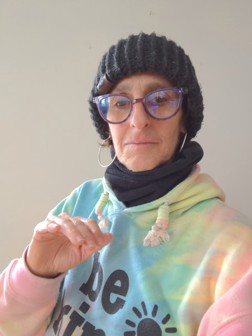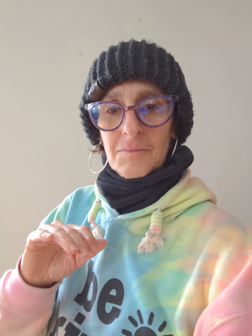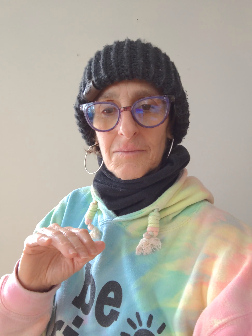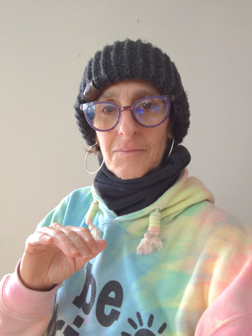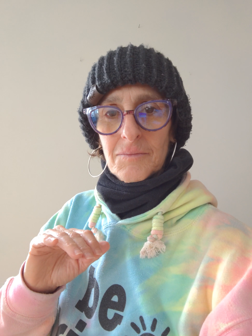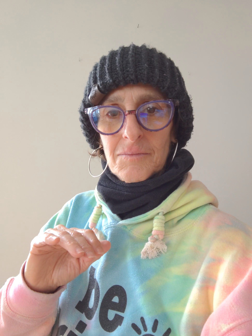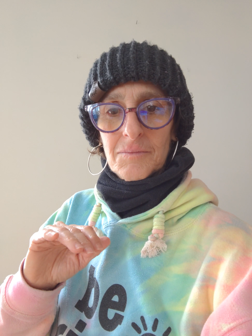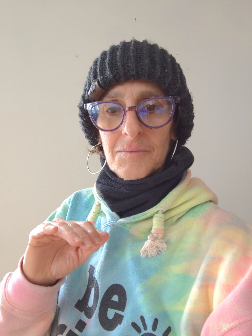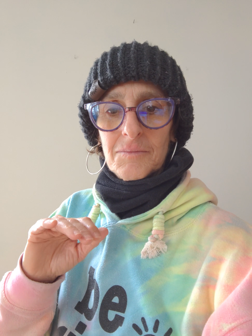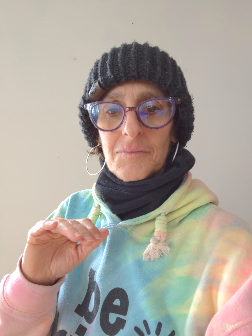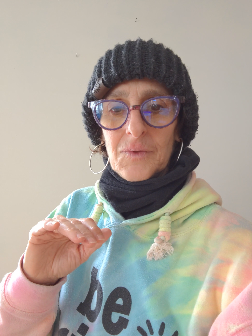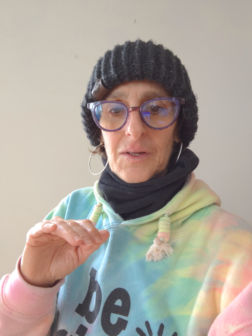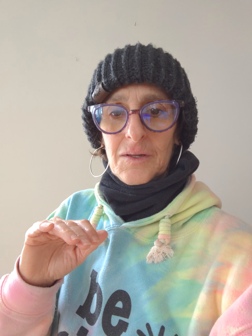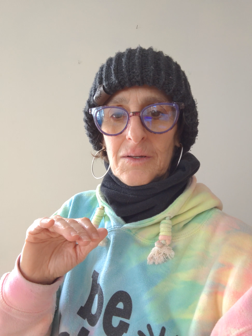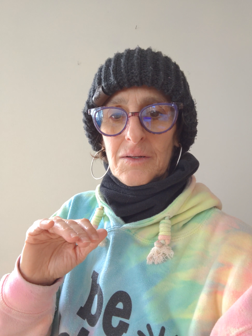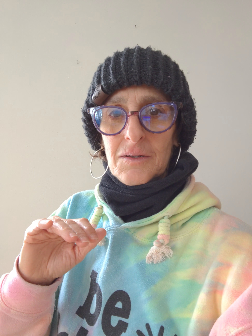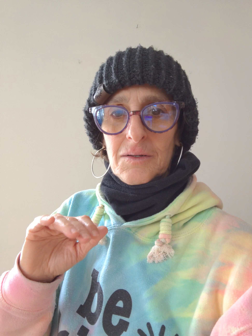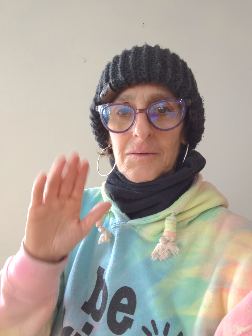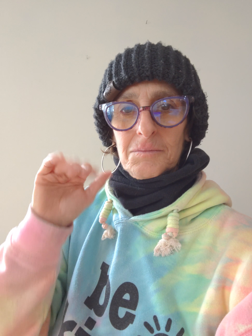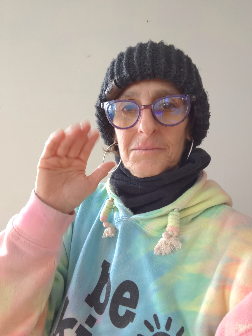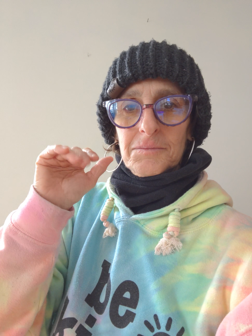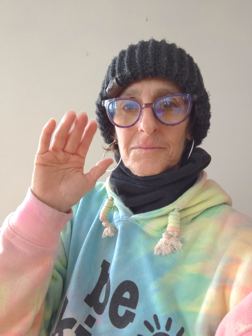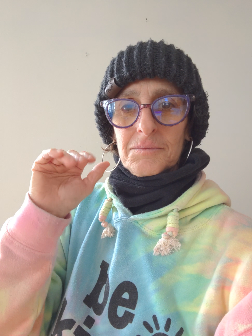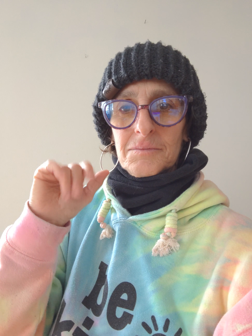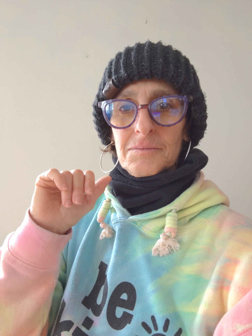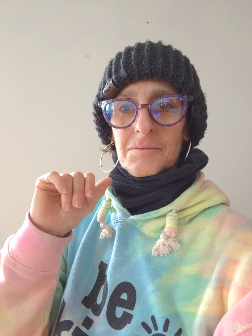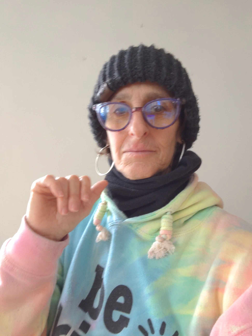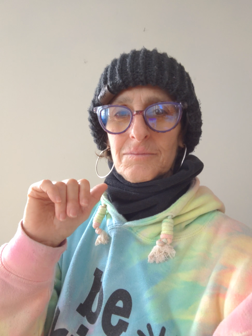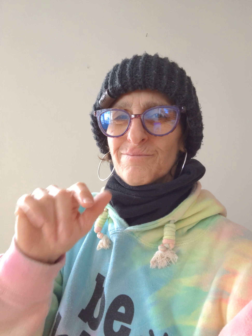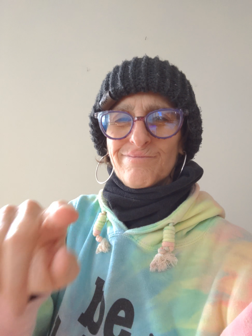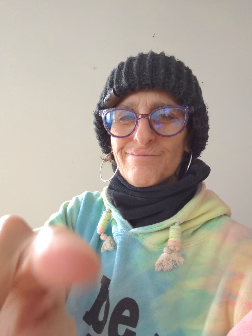bye